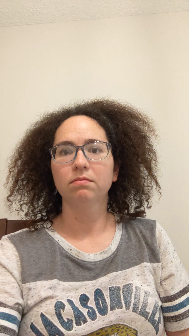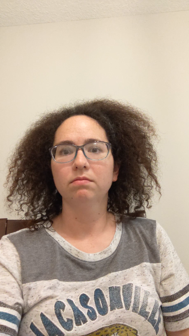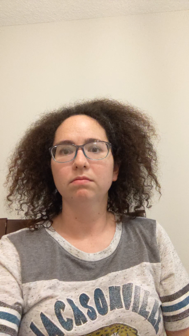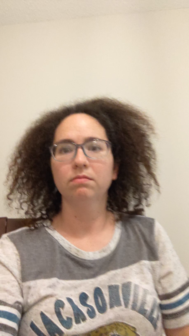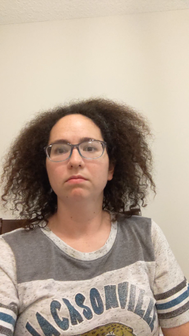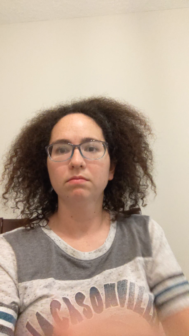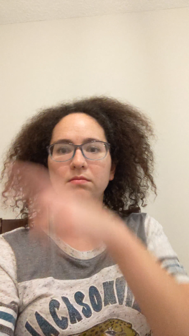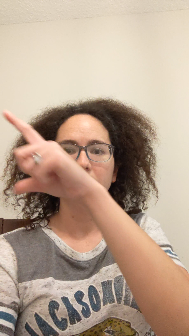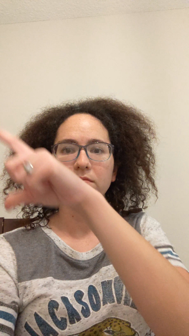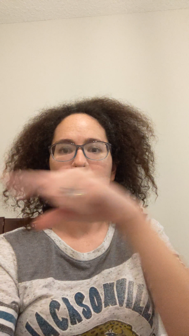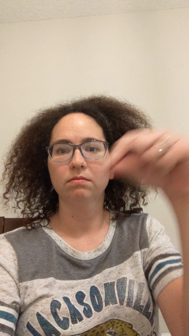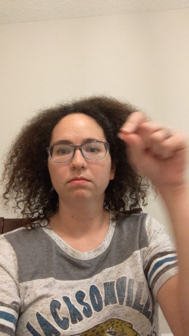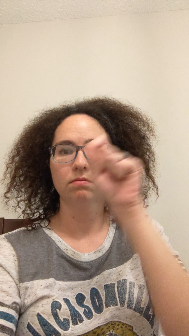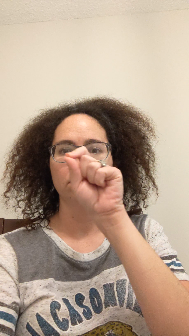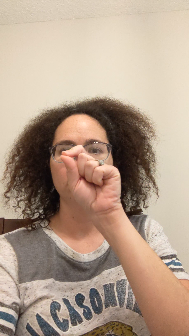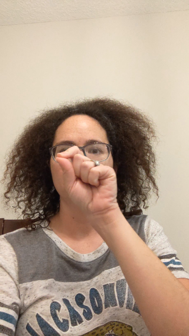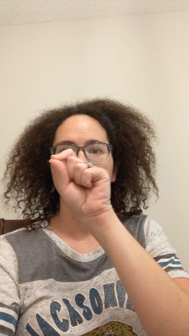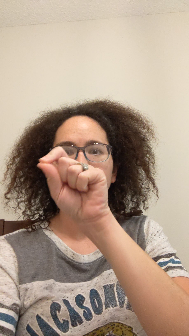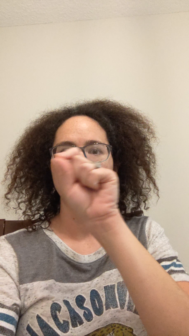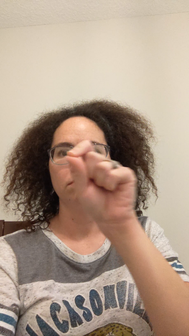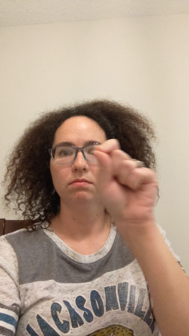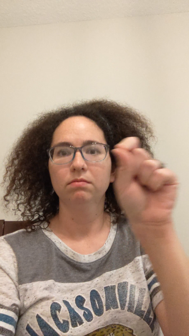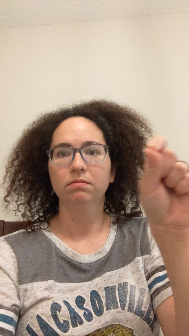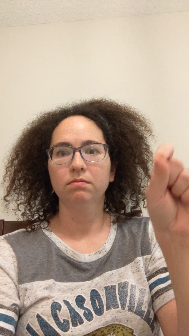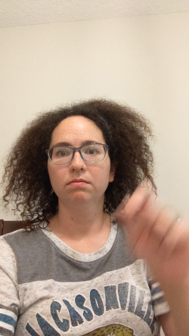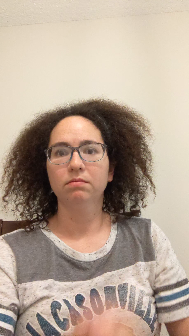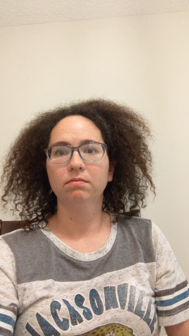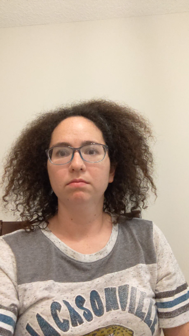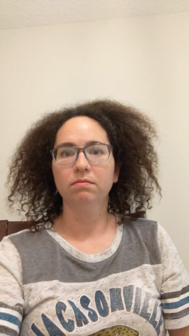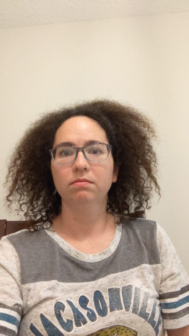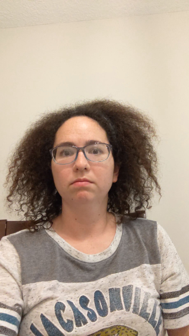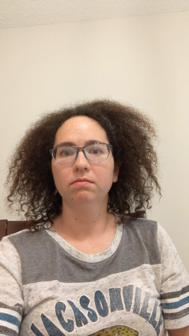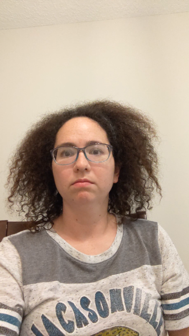peas